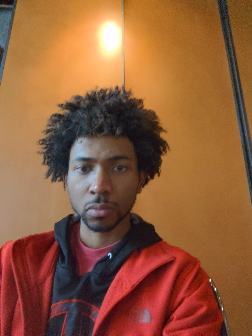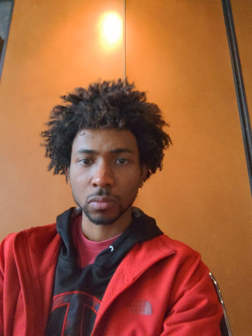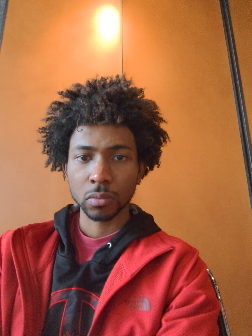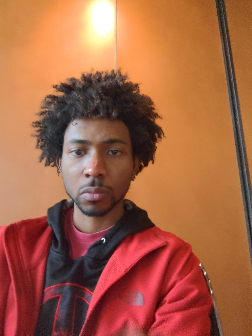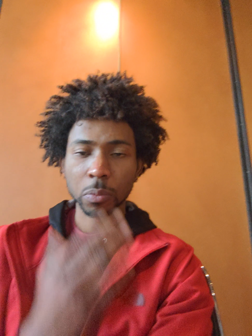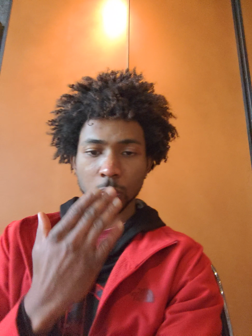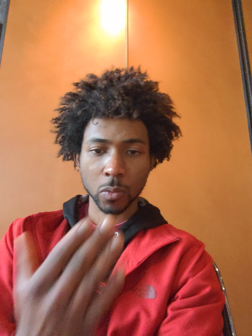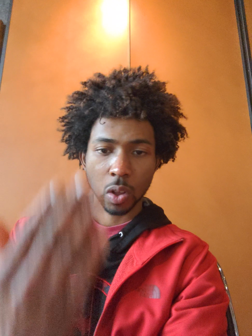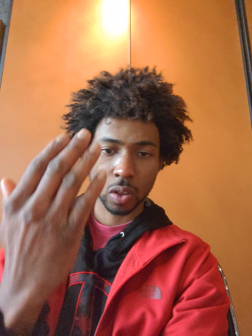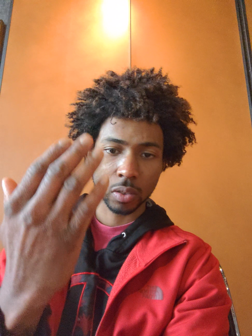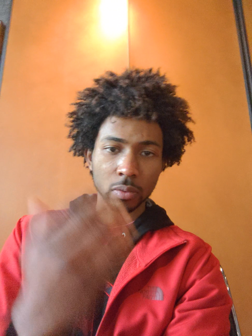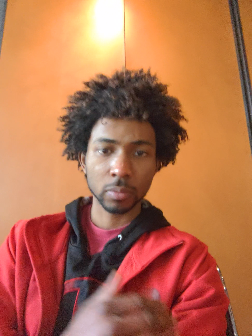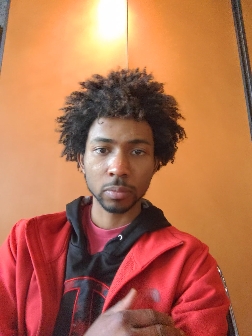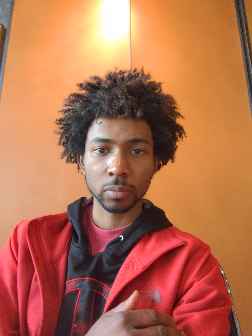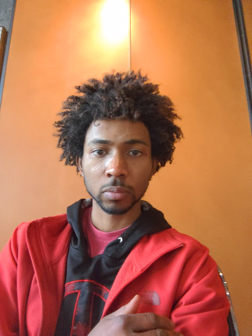morning